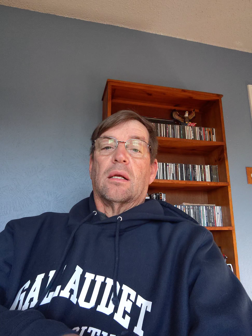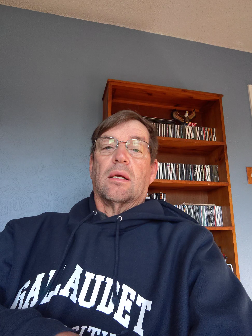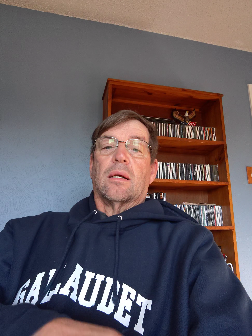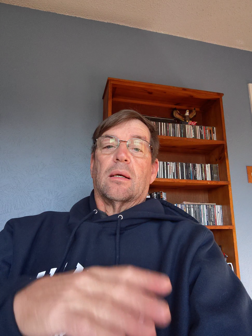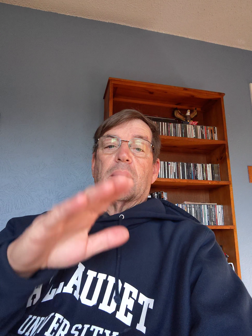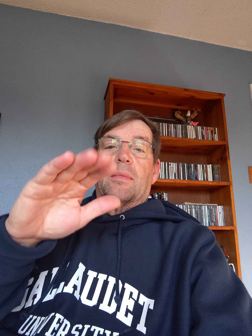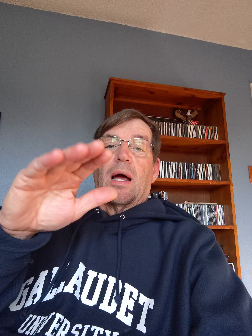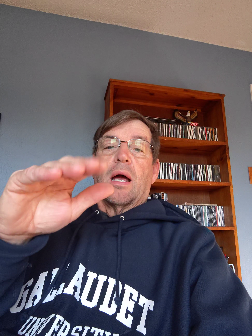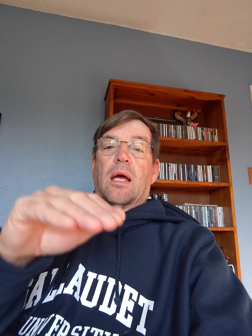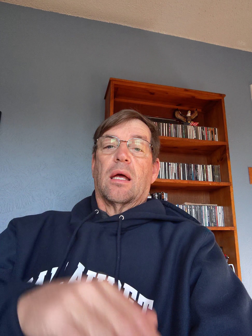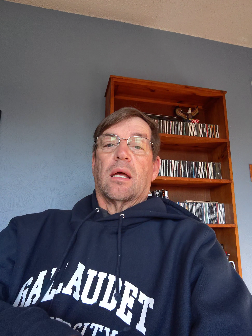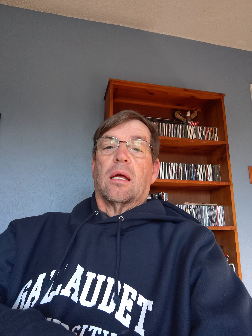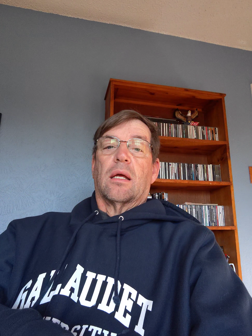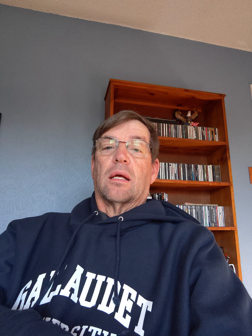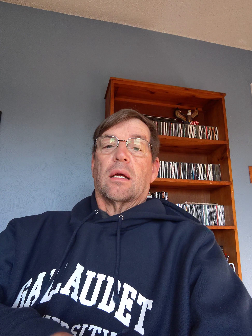bye